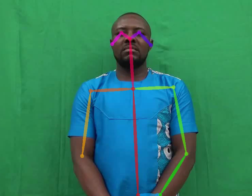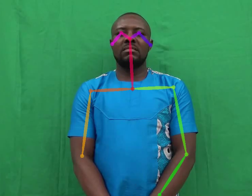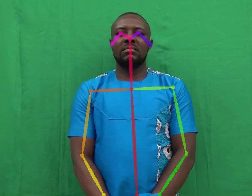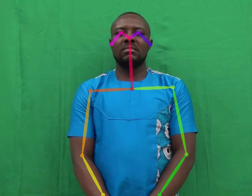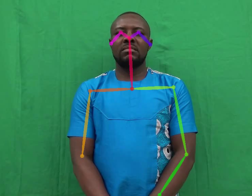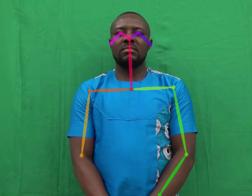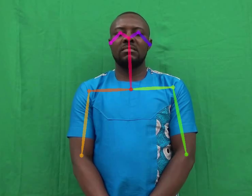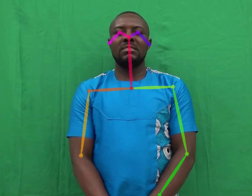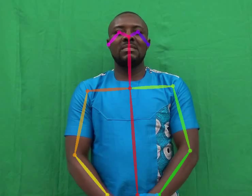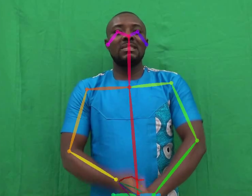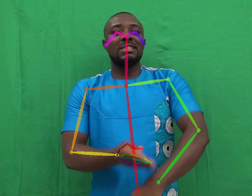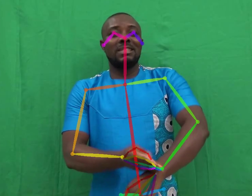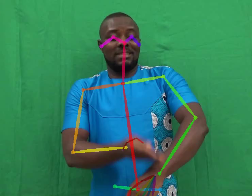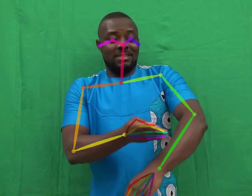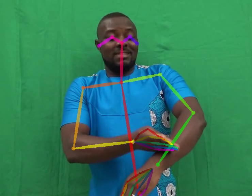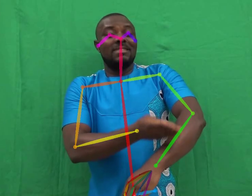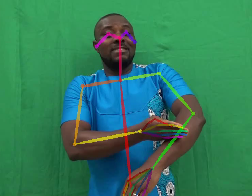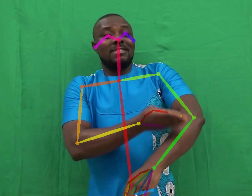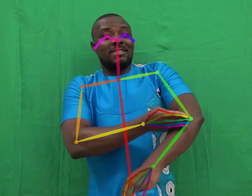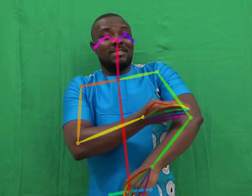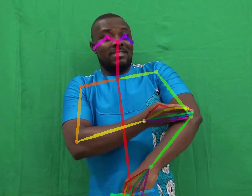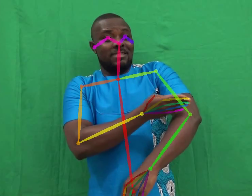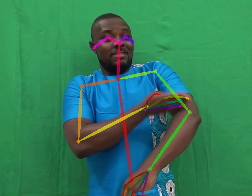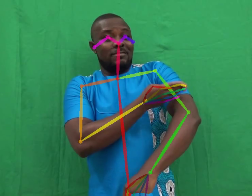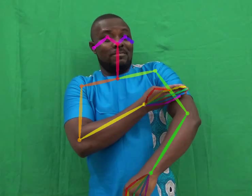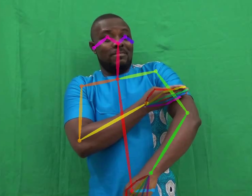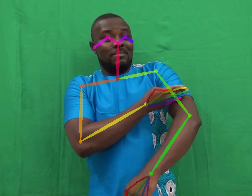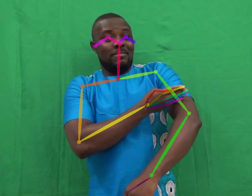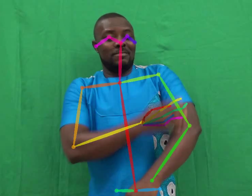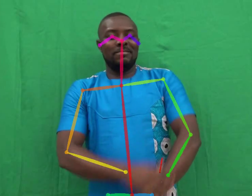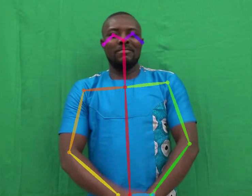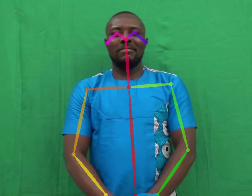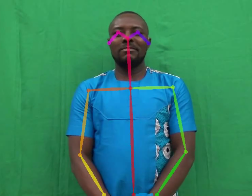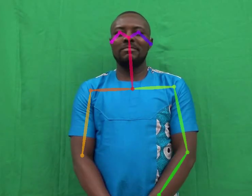improve